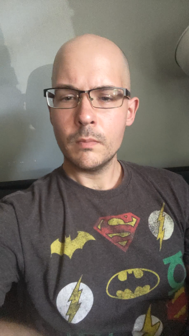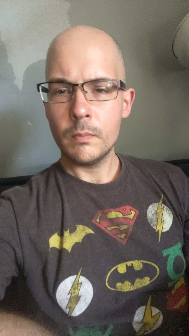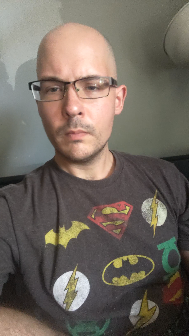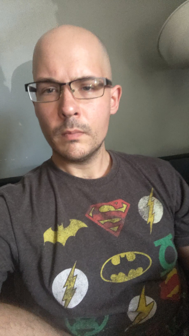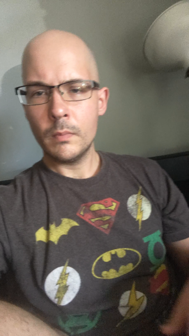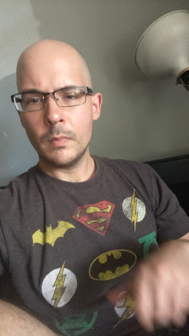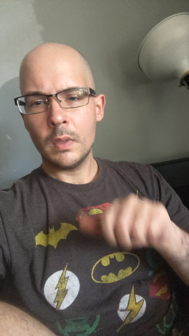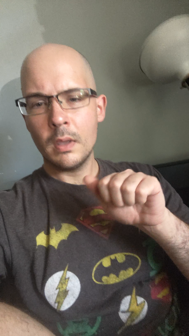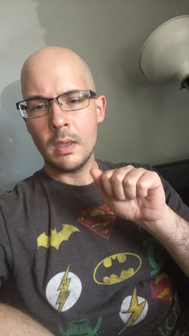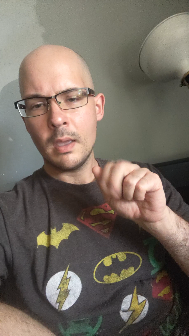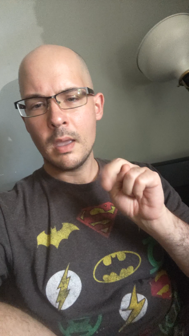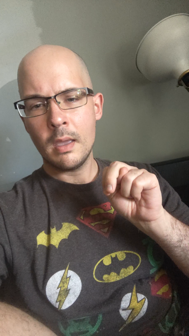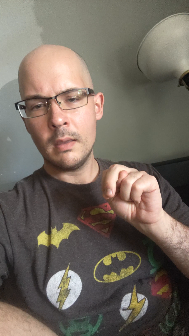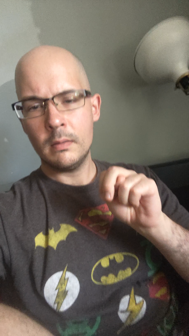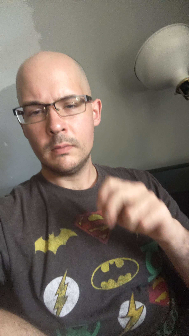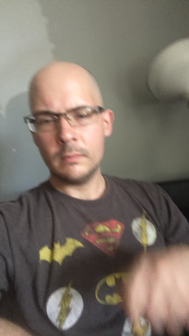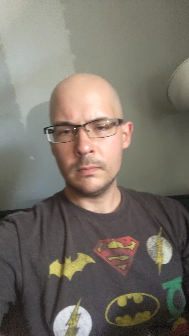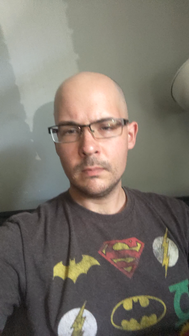an